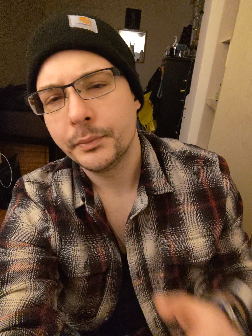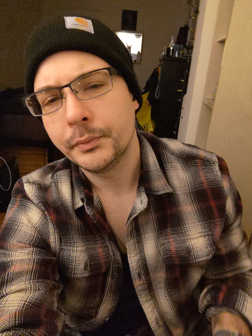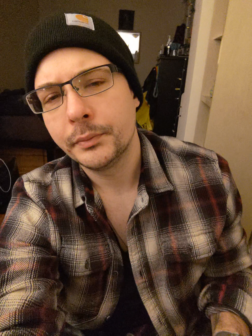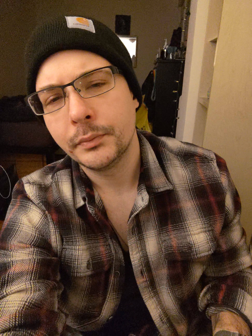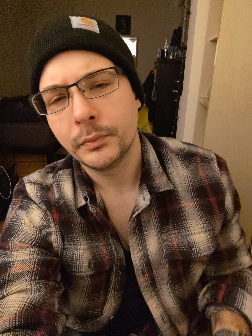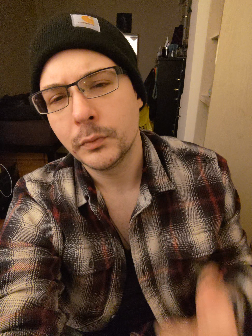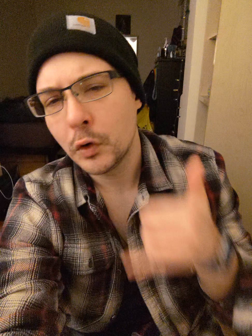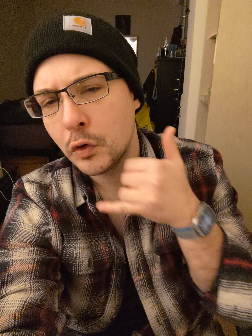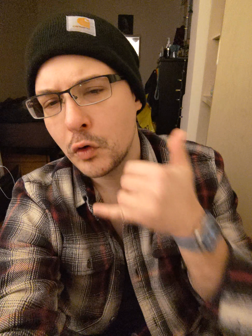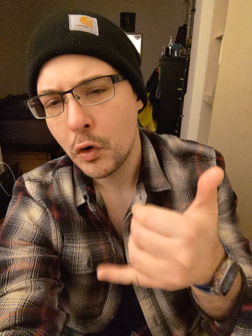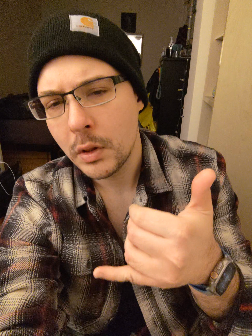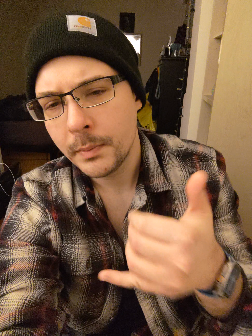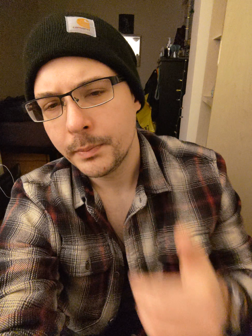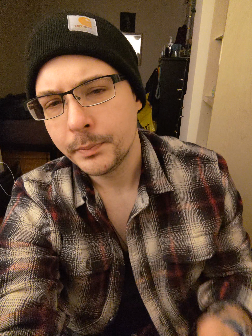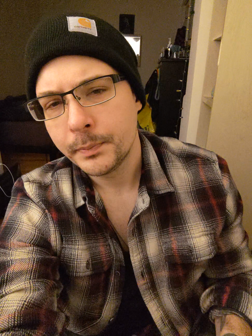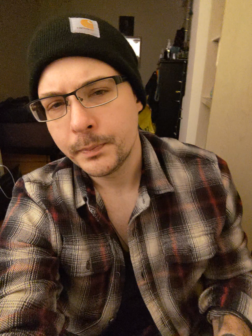call on the phone